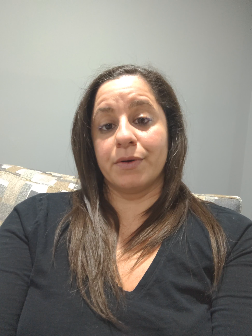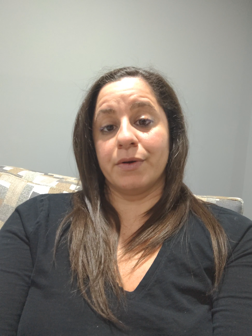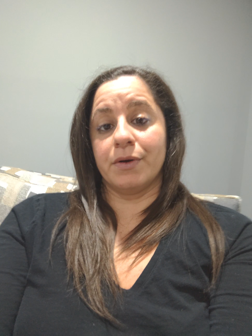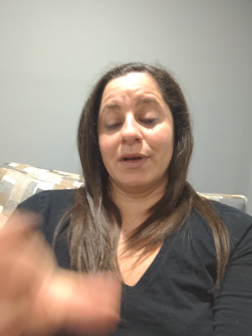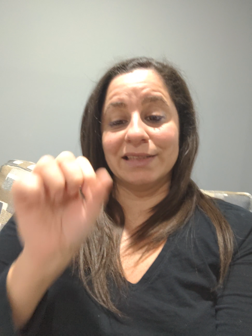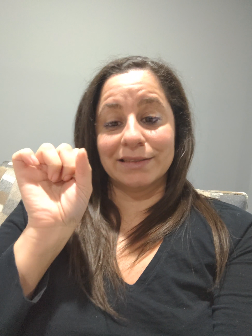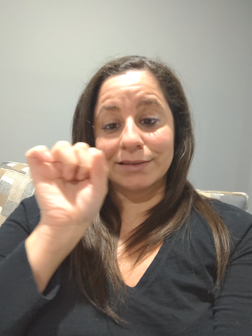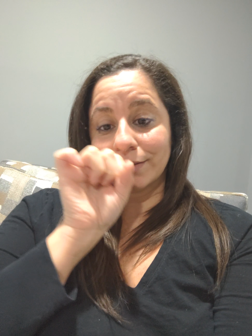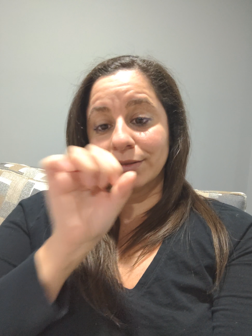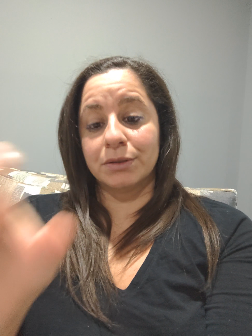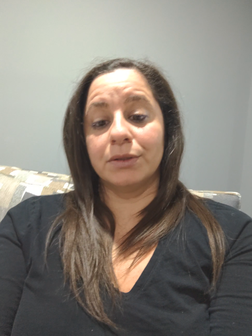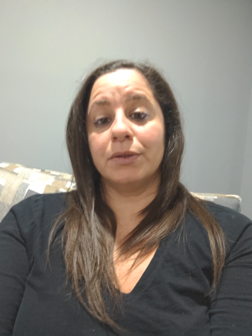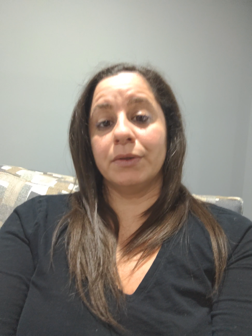carrot